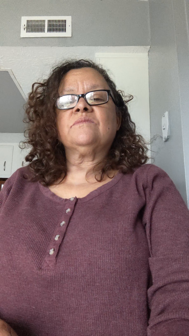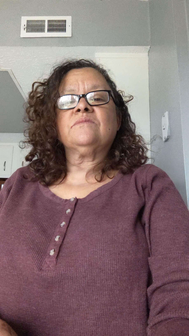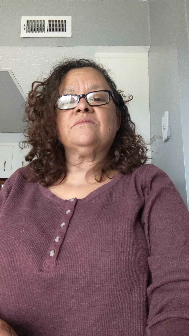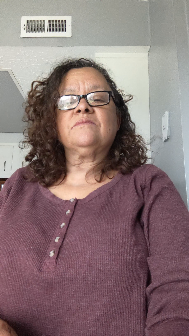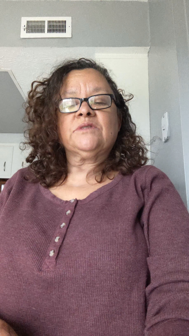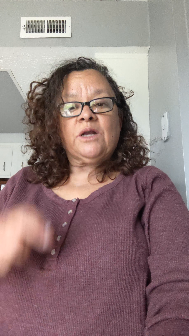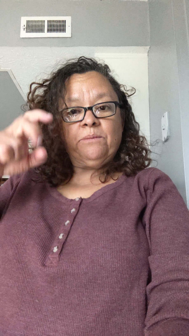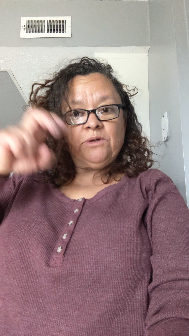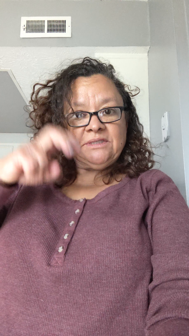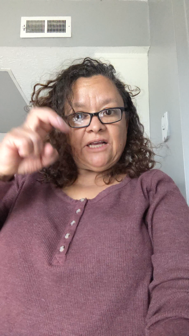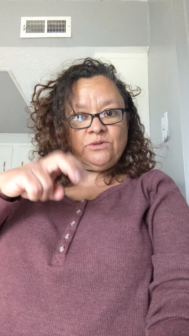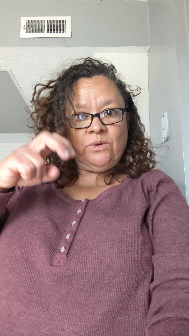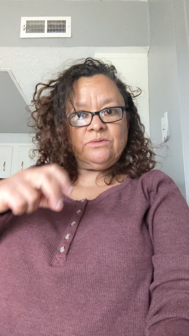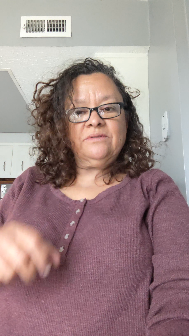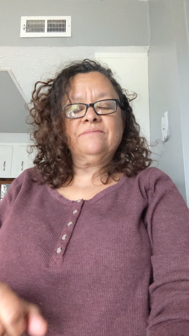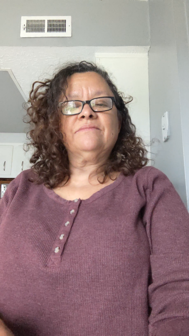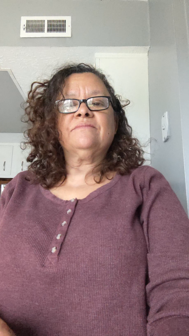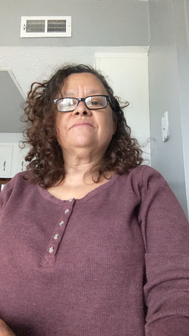potato